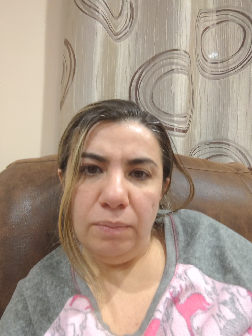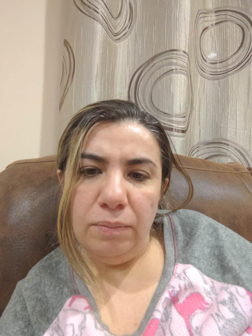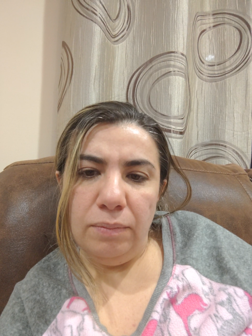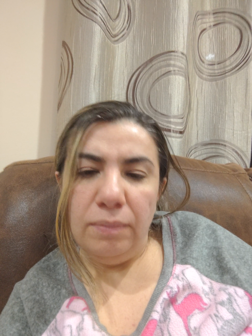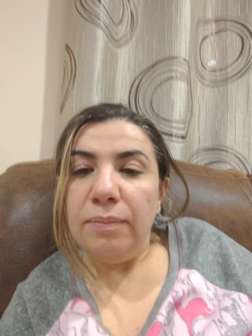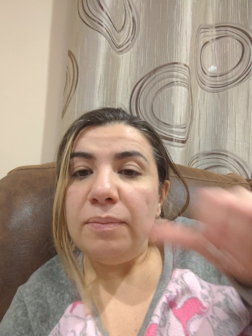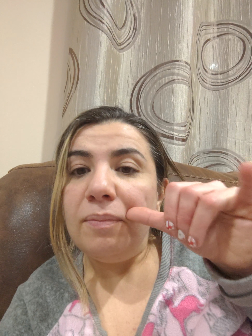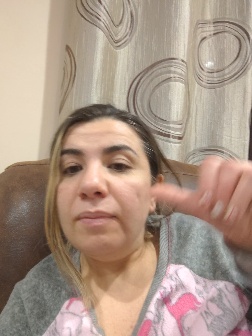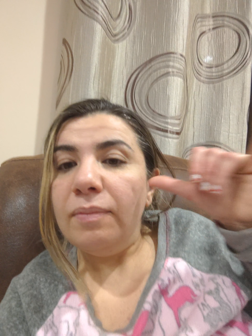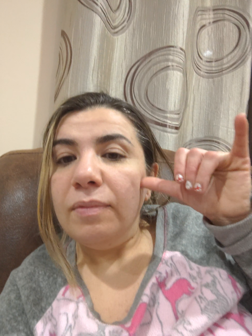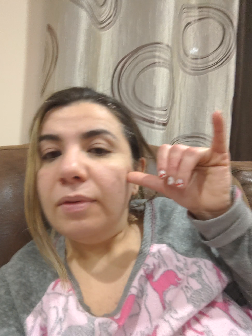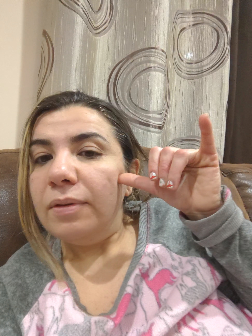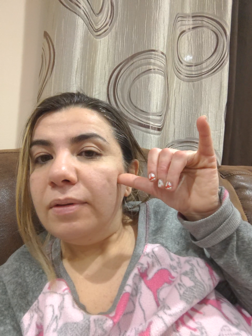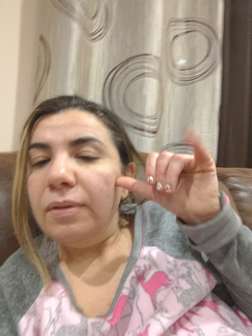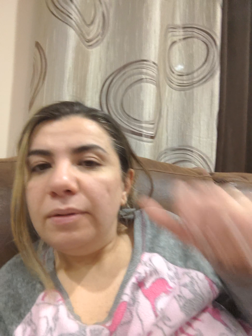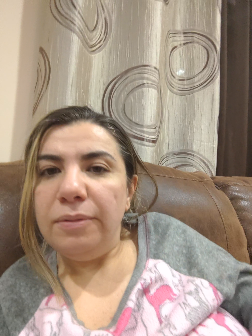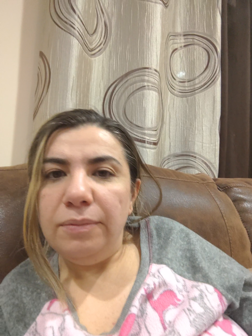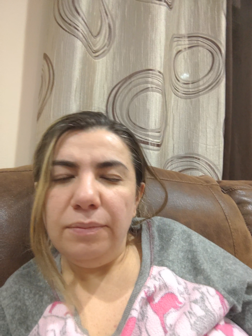yesterday